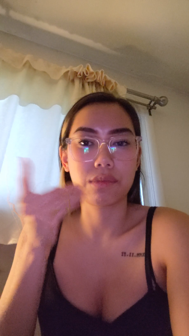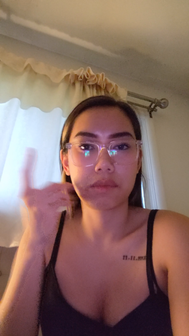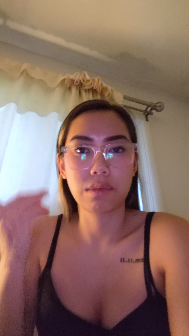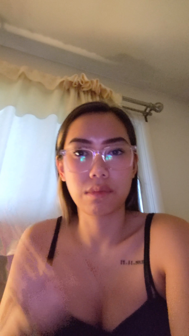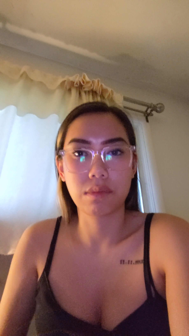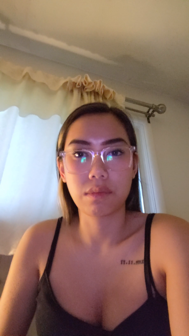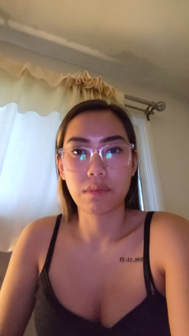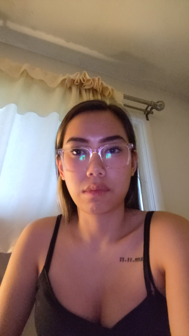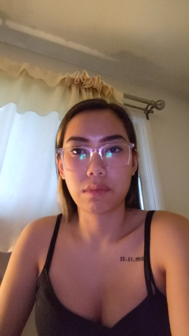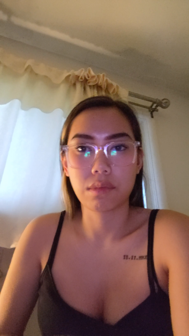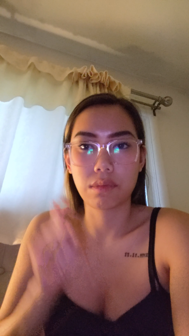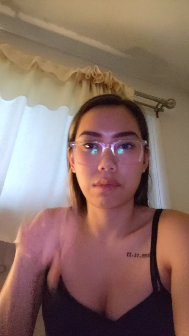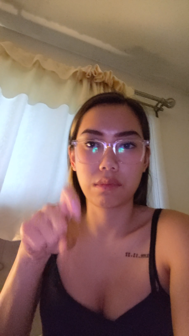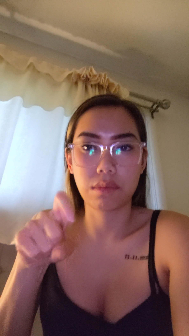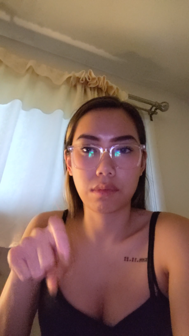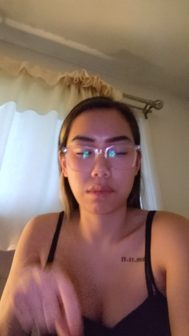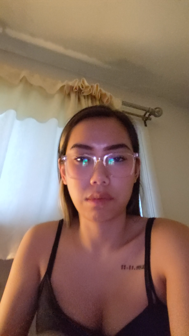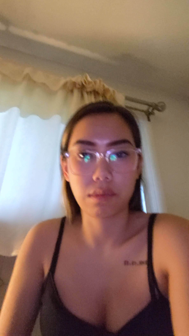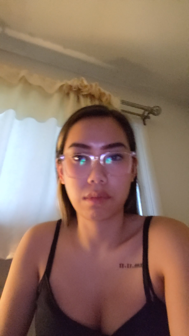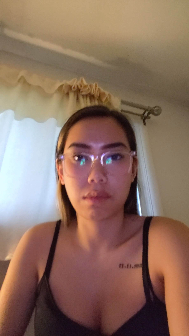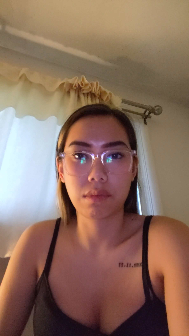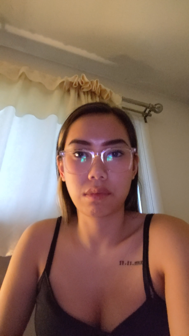need